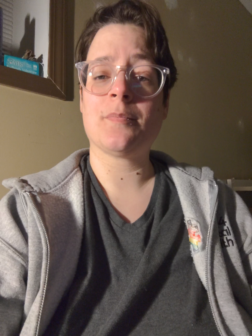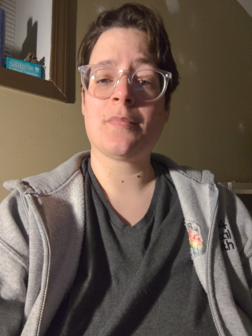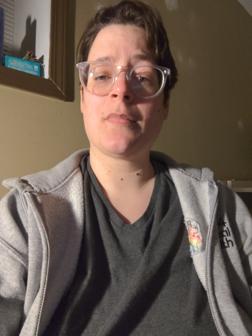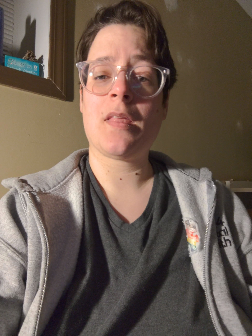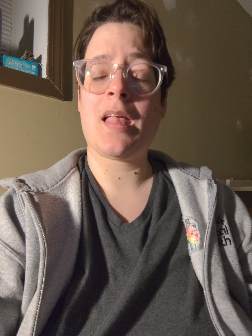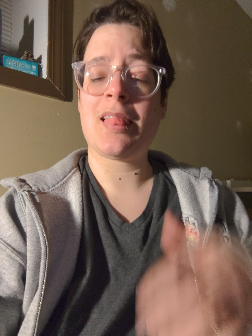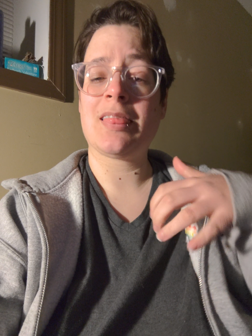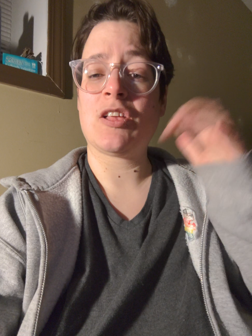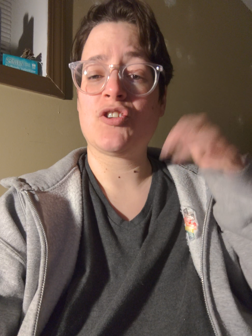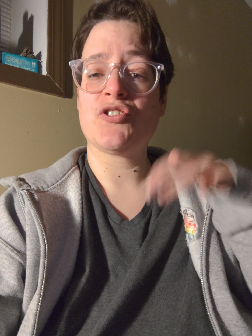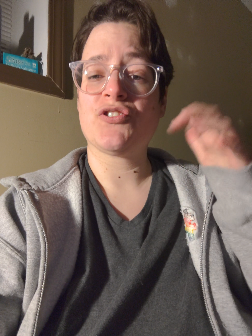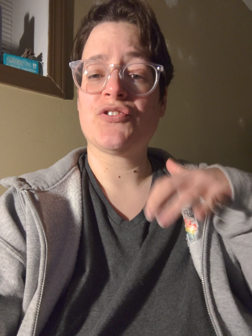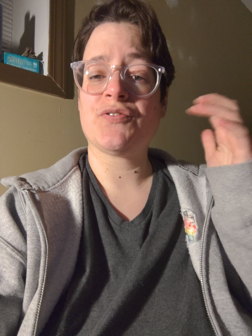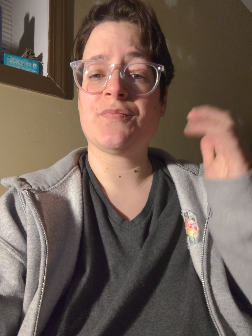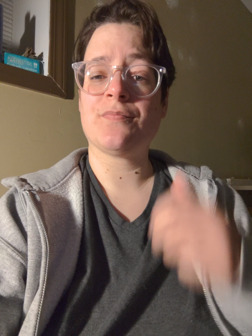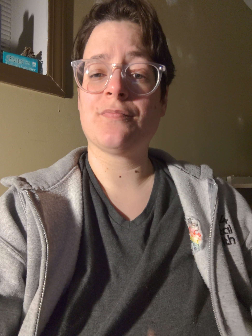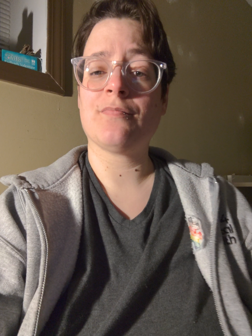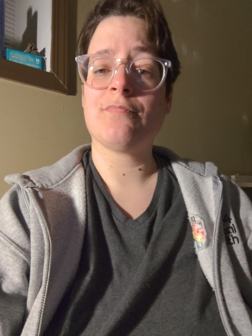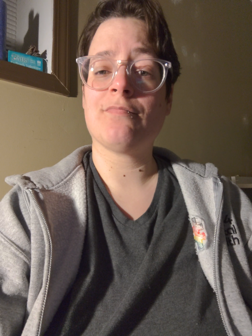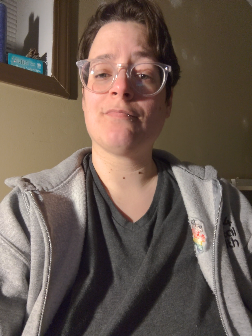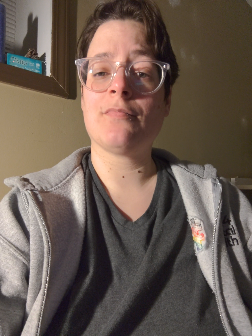alligator